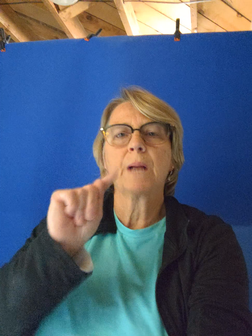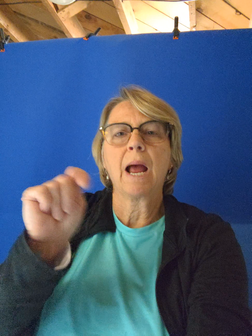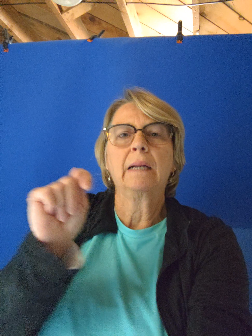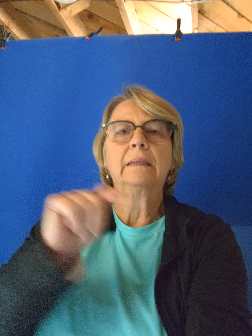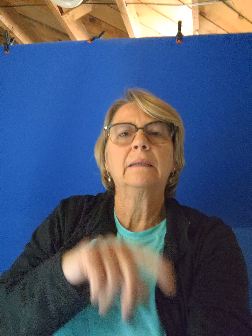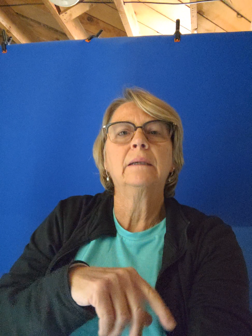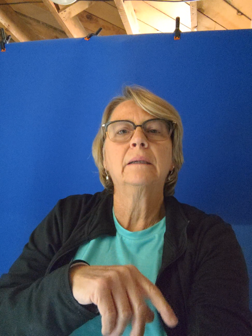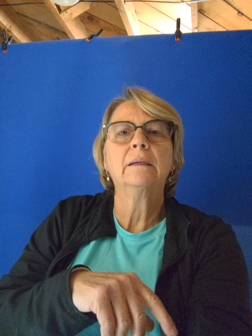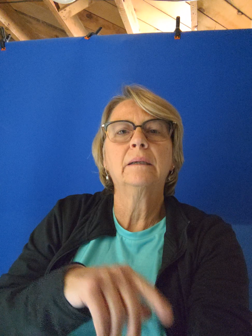potty